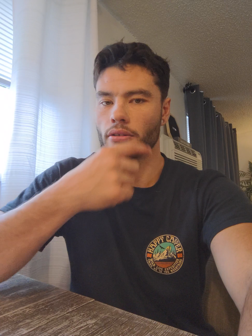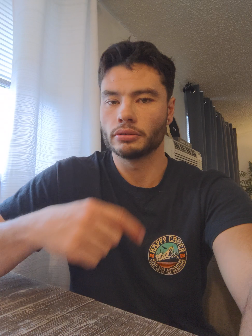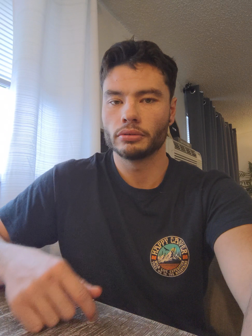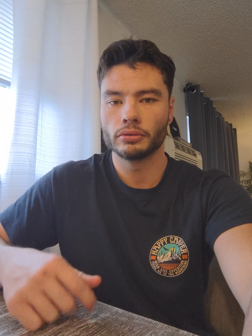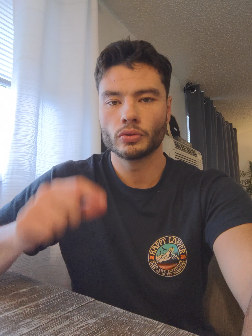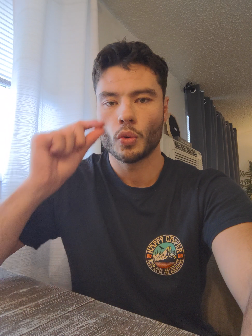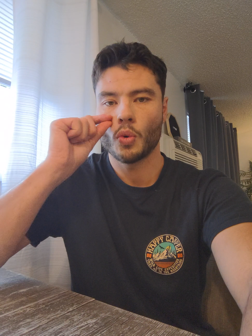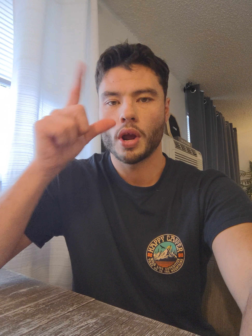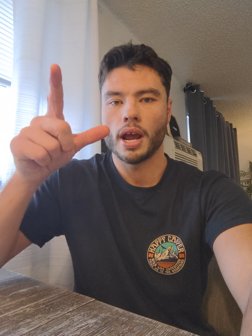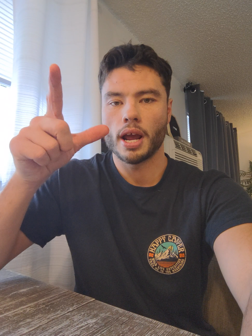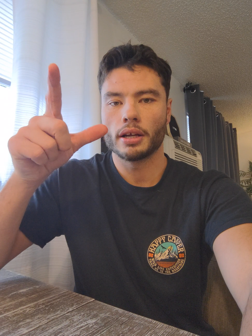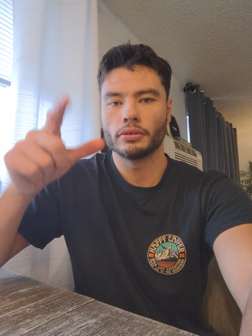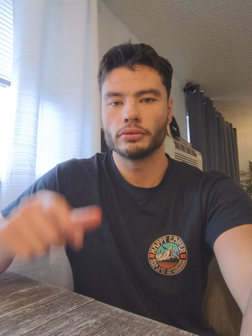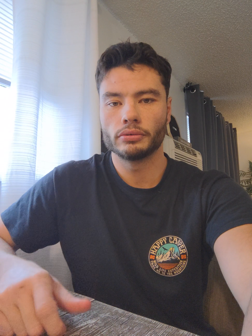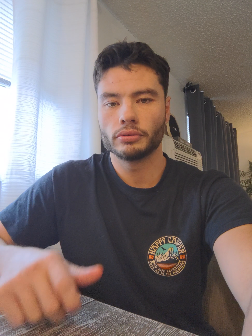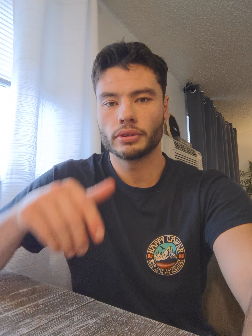awake